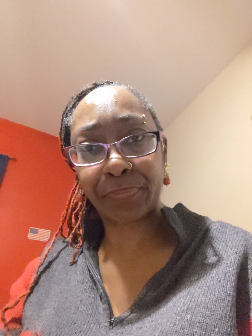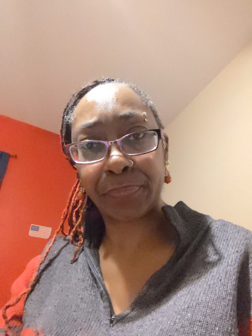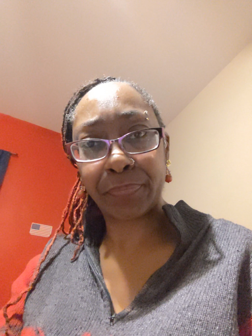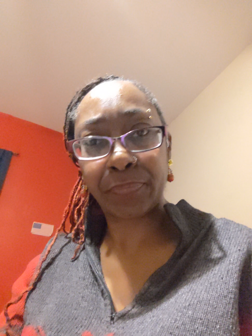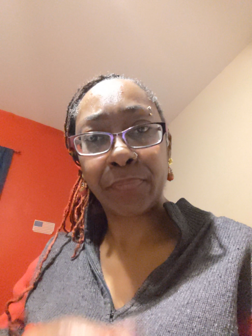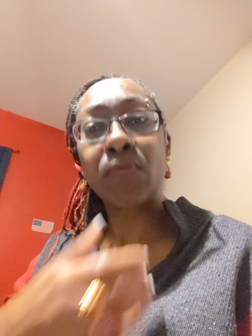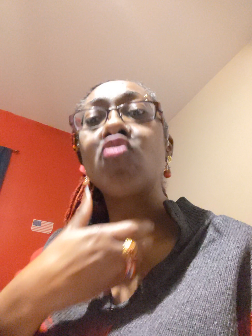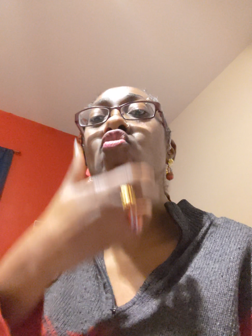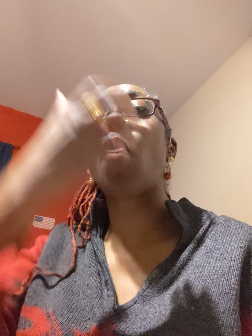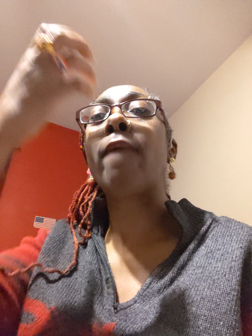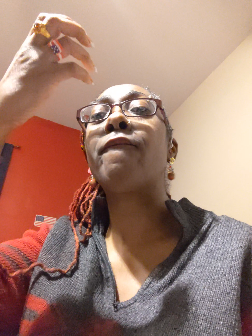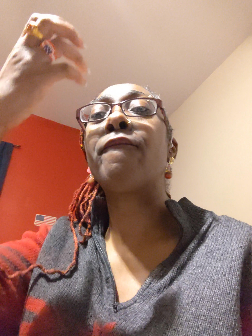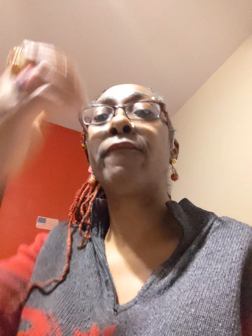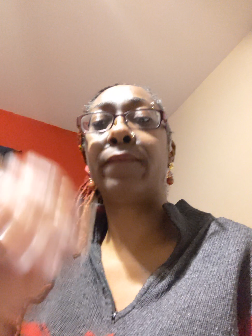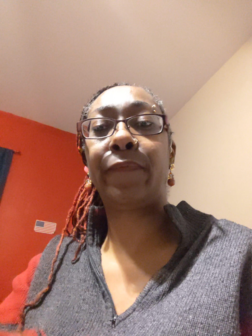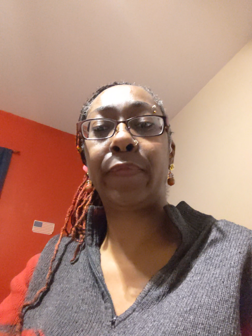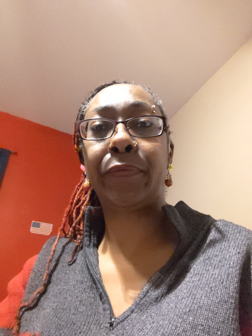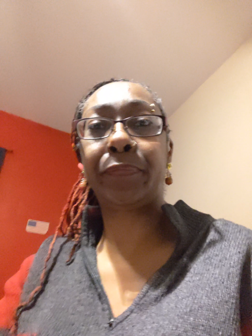giraffe